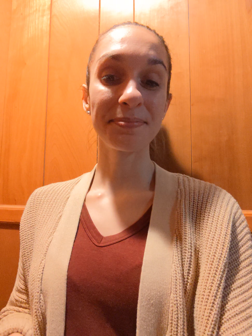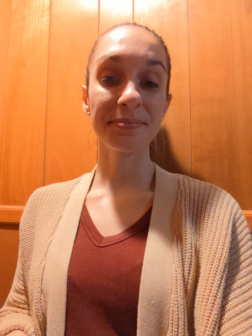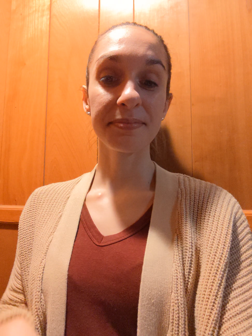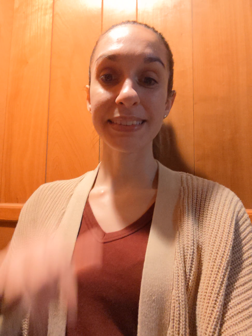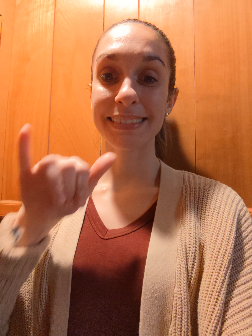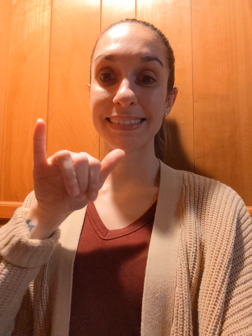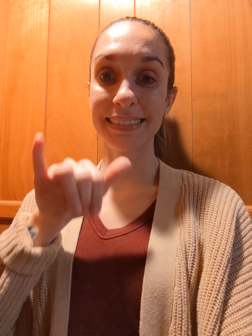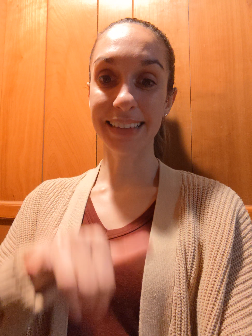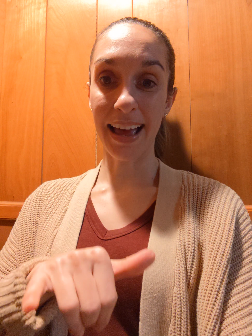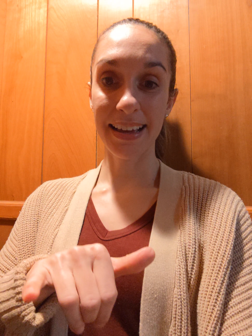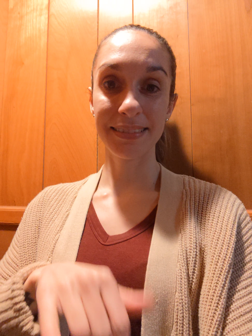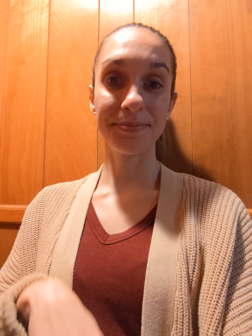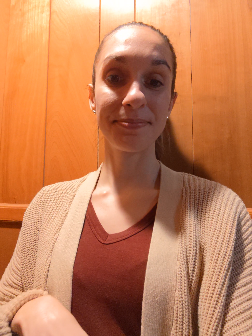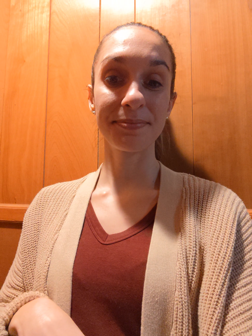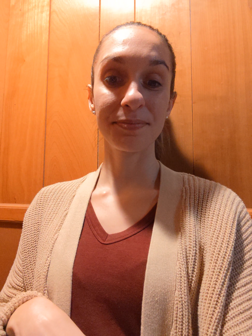stay